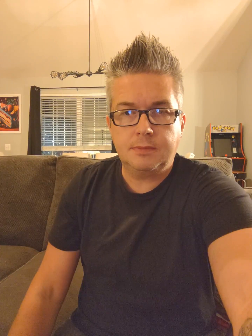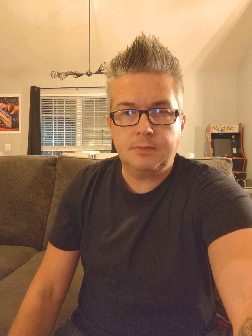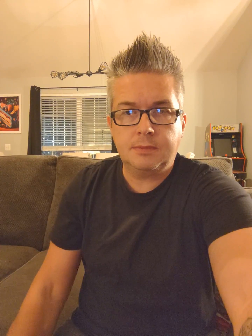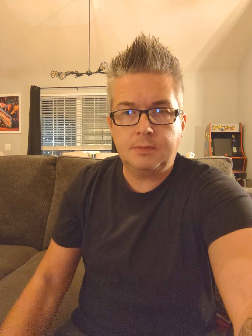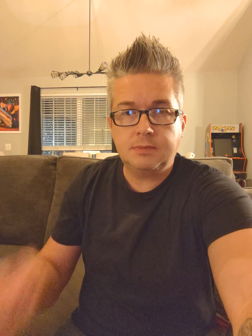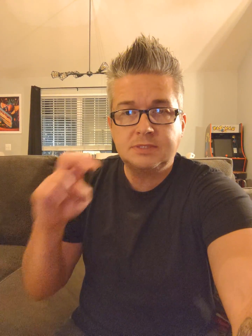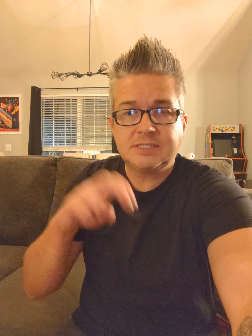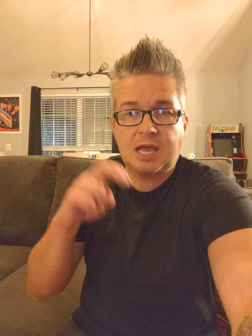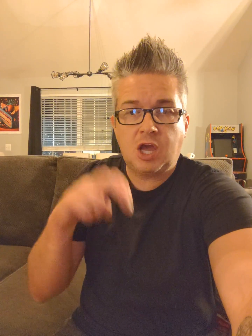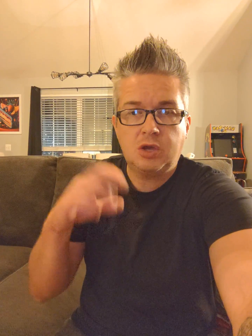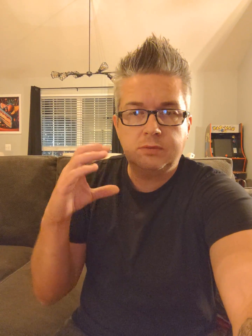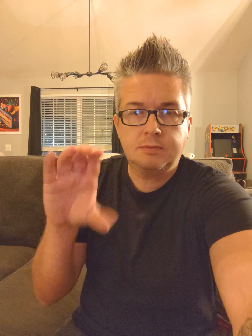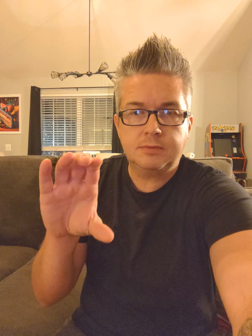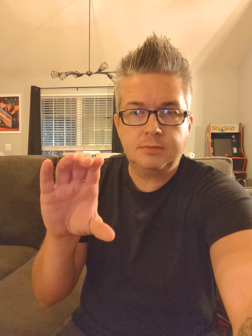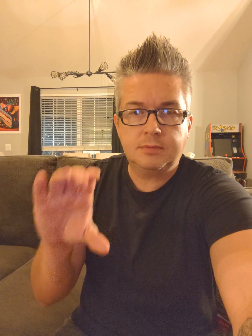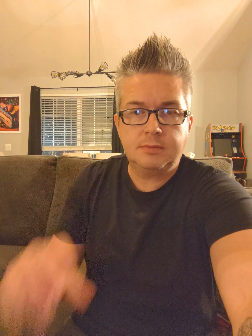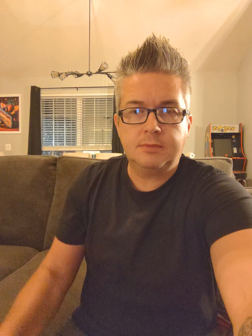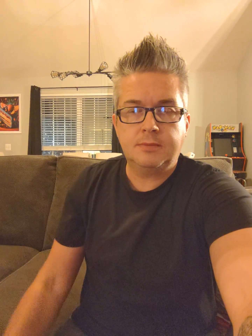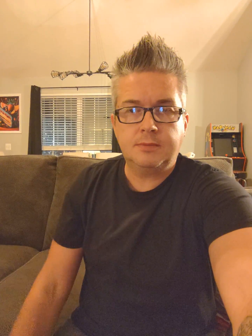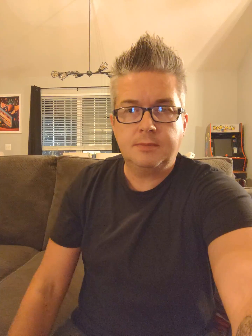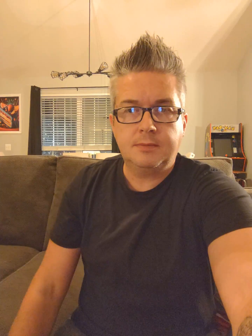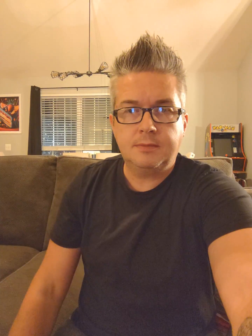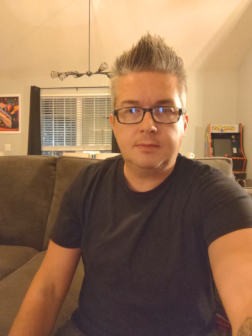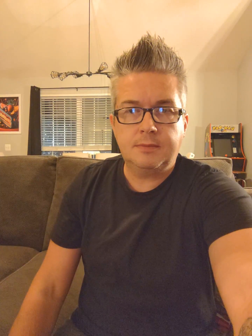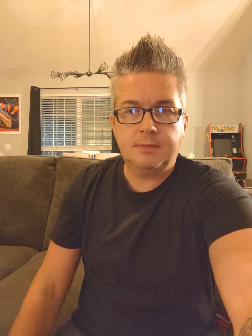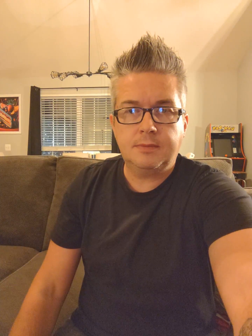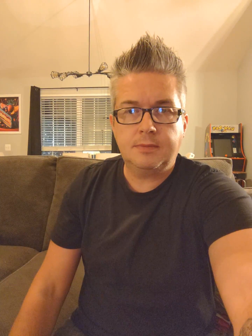potato chip